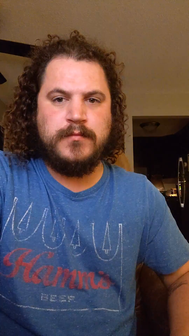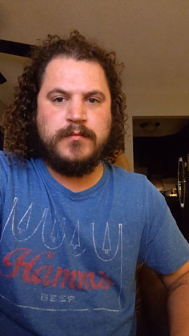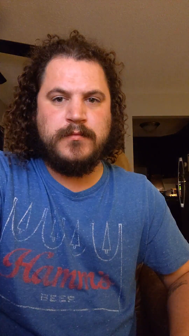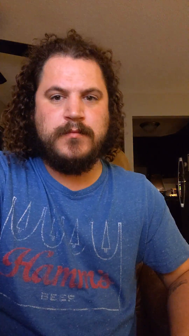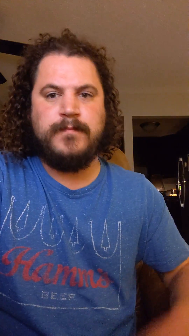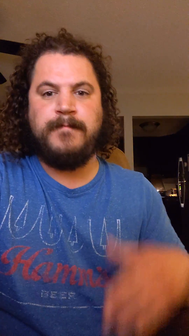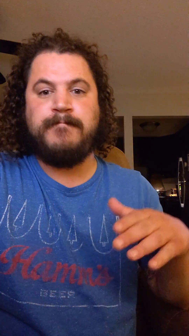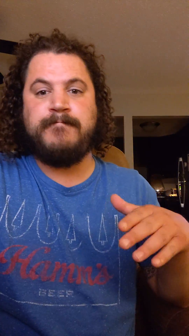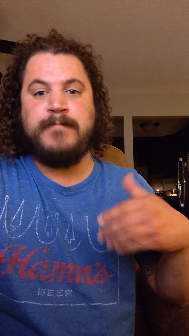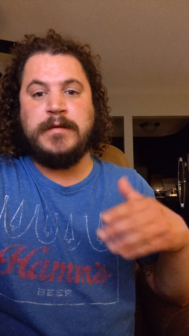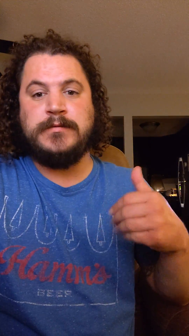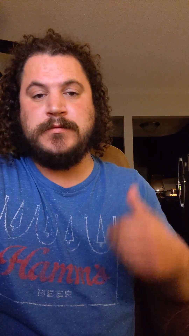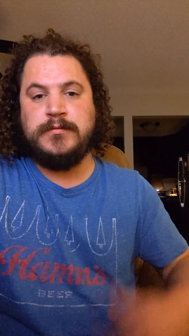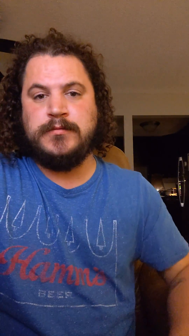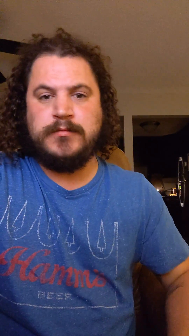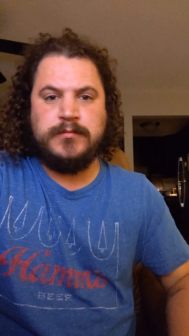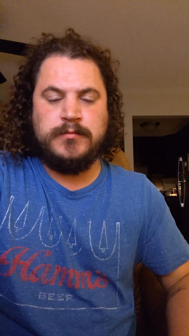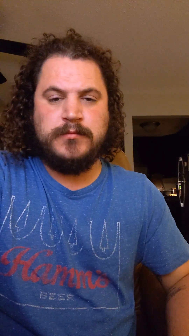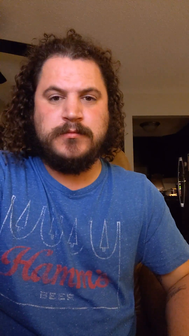pants